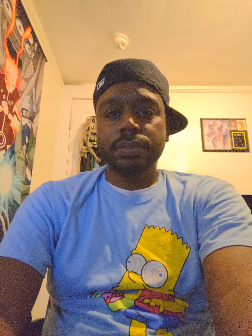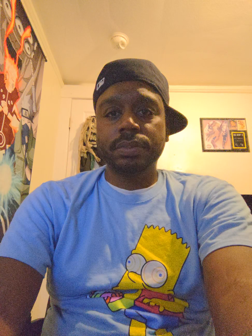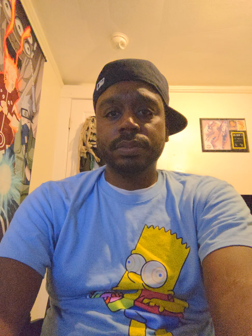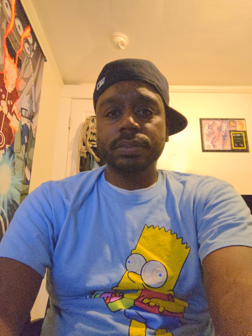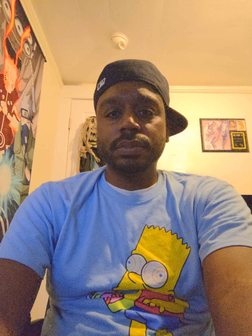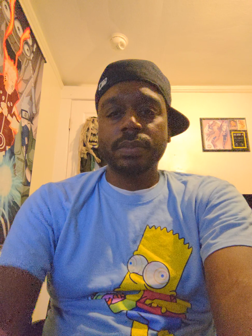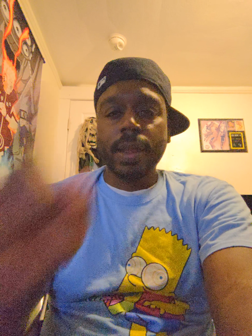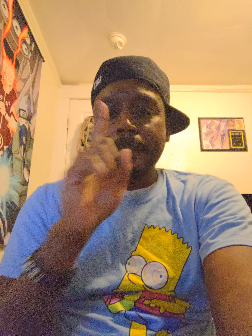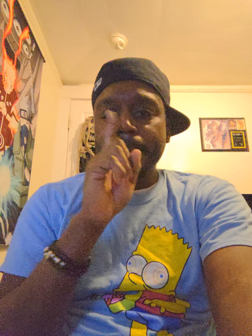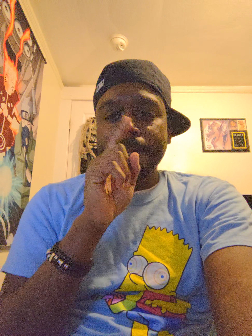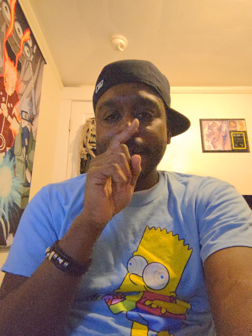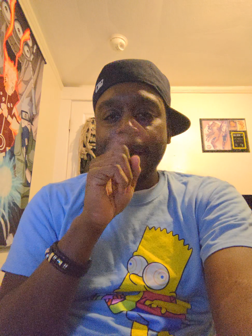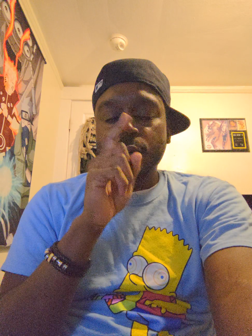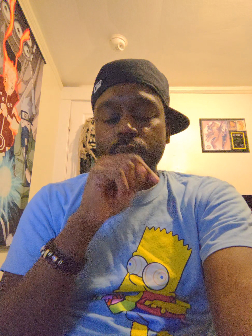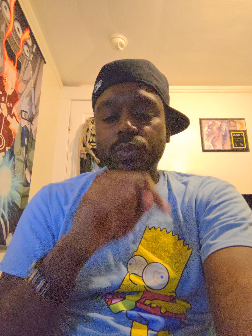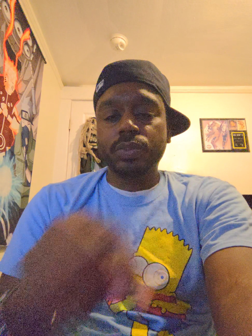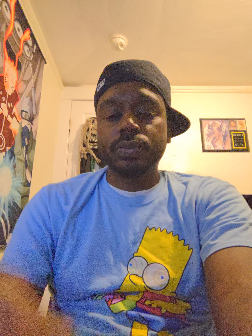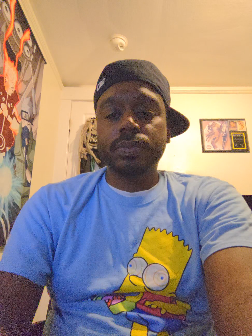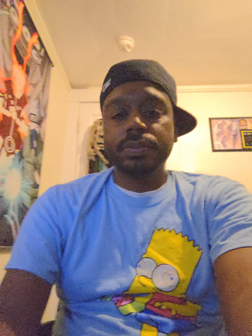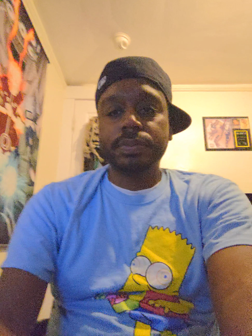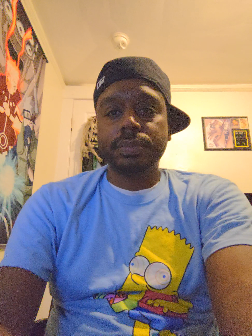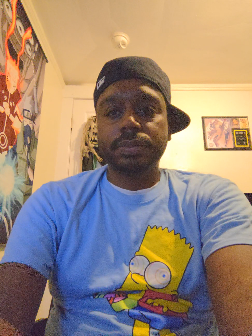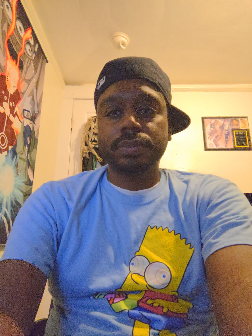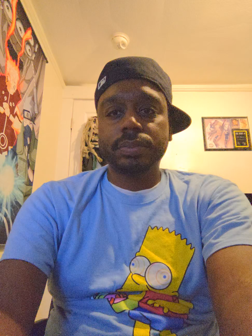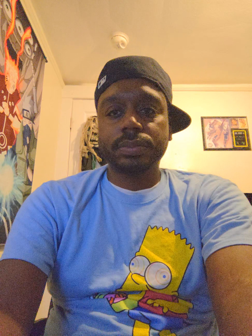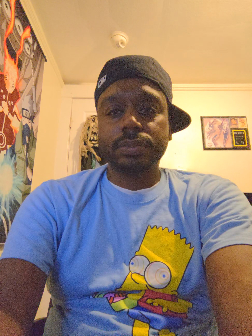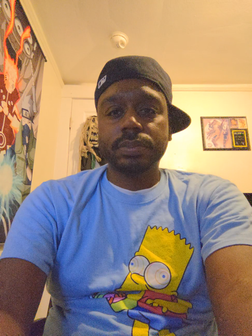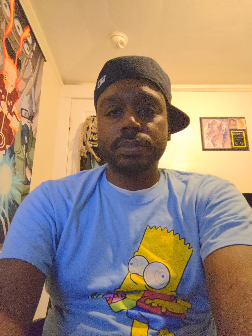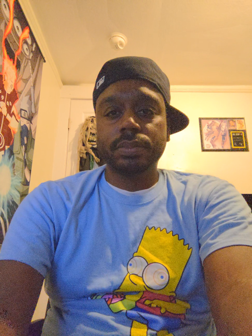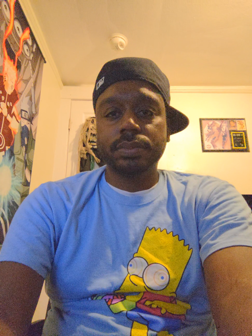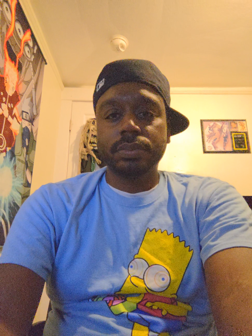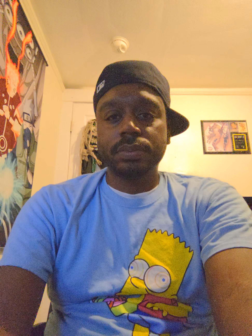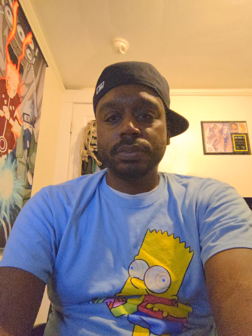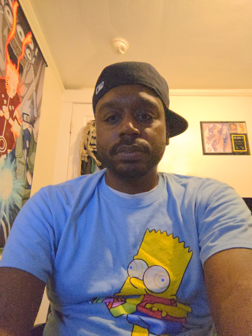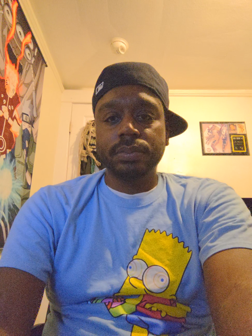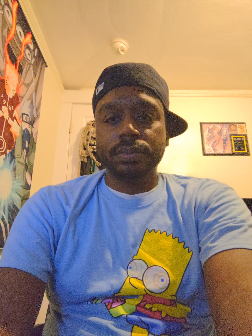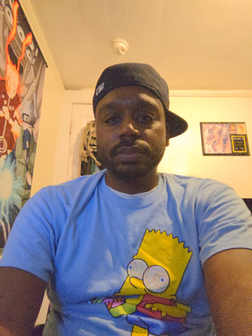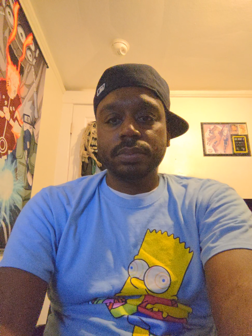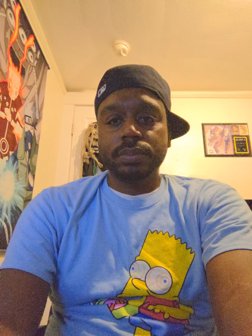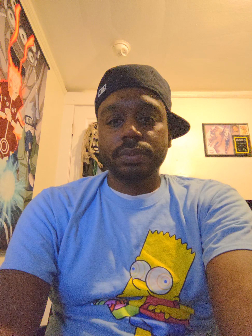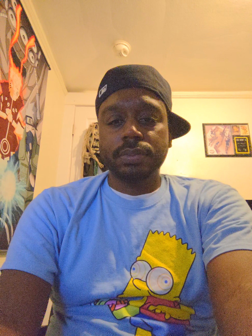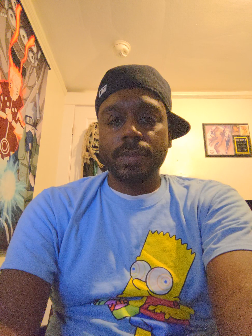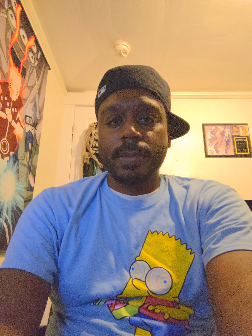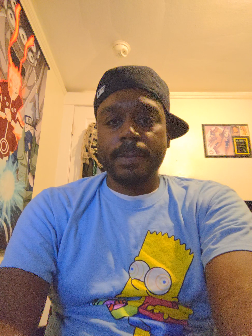mouse